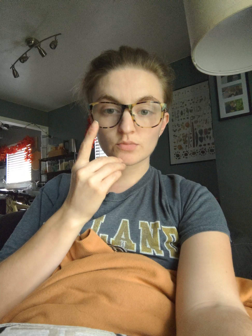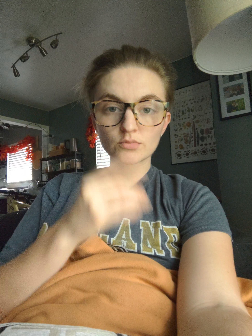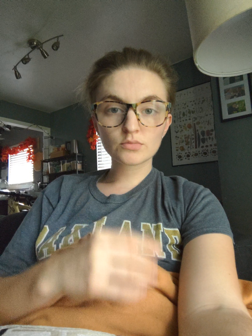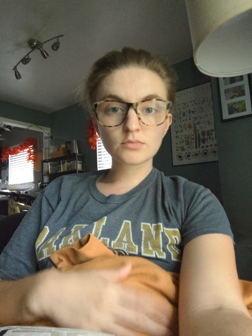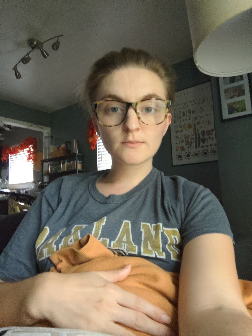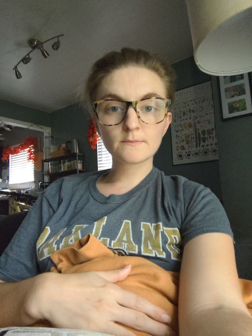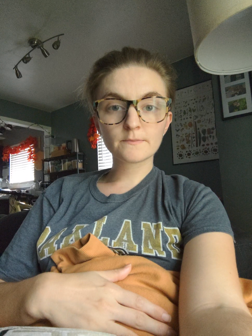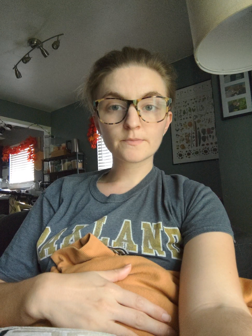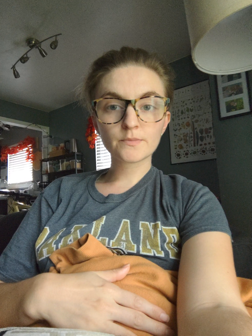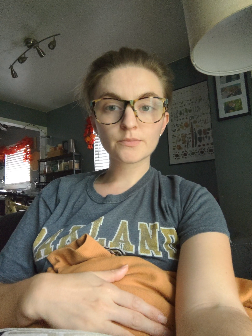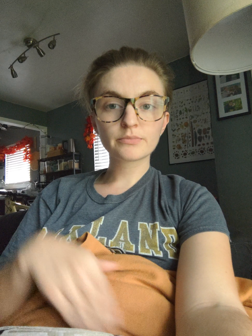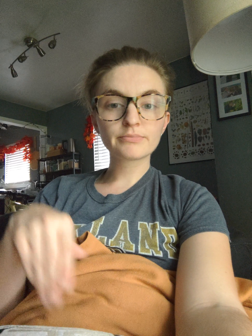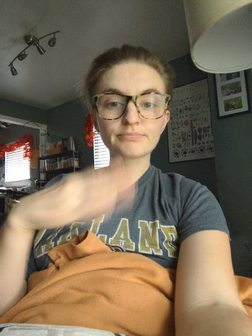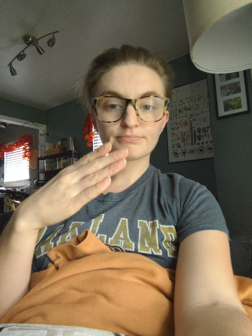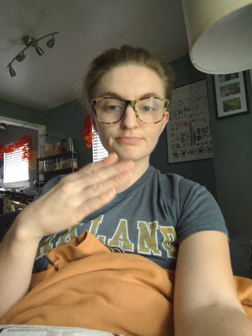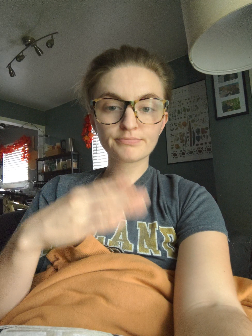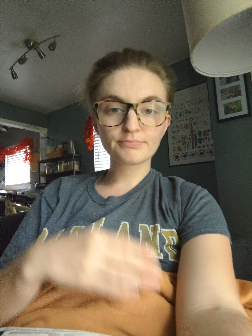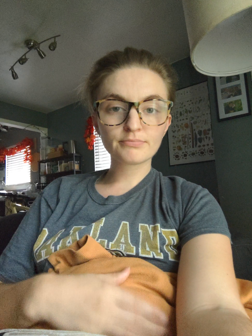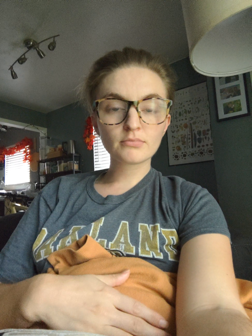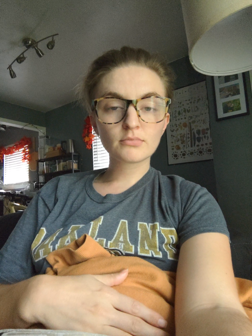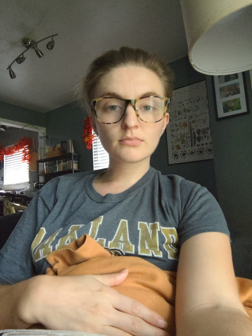kick